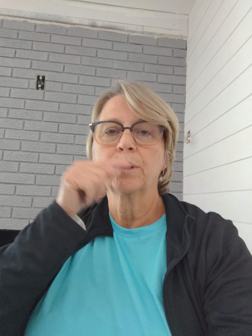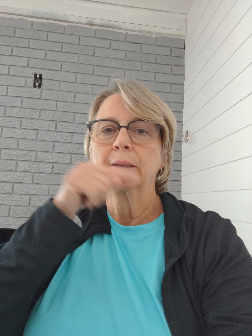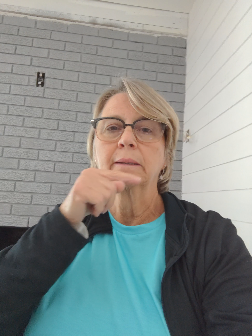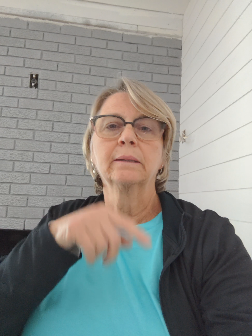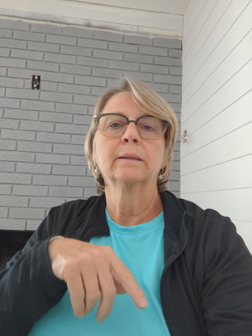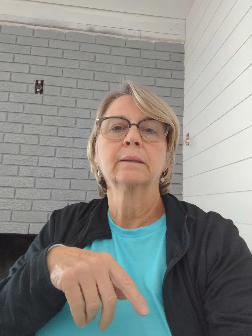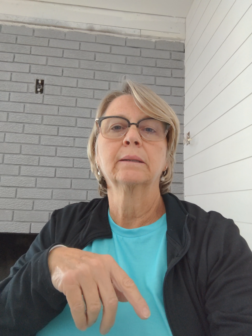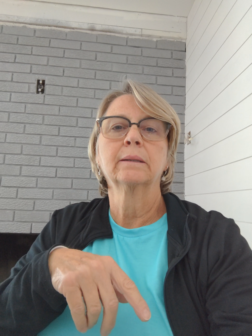toothbrush